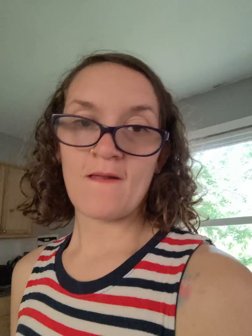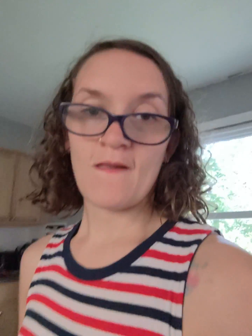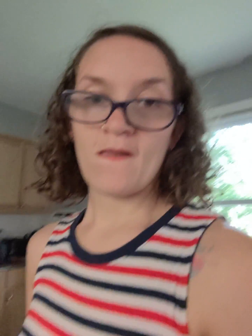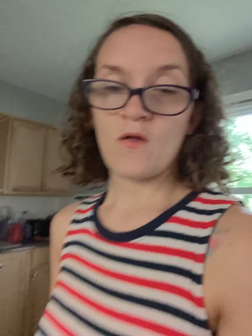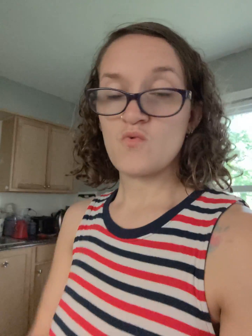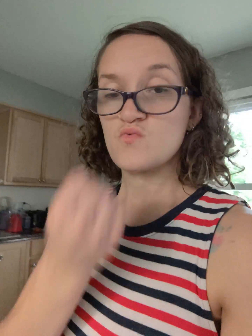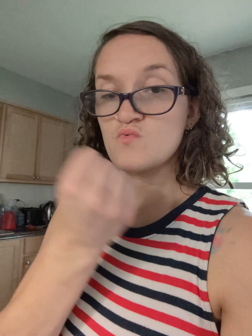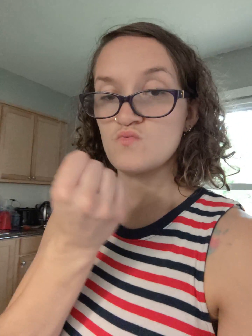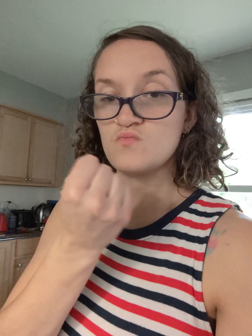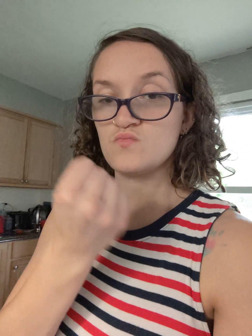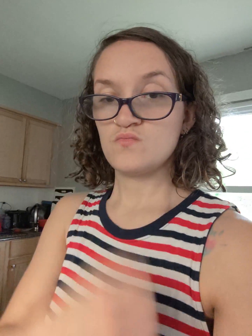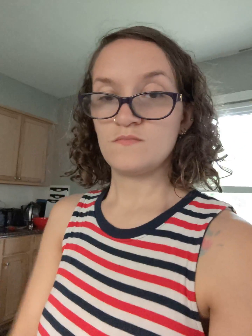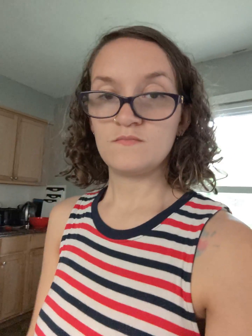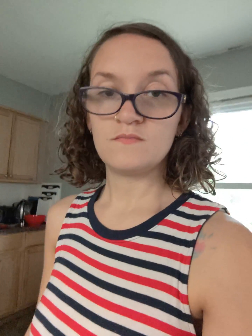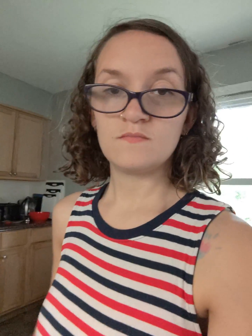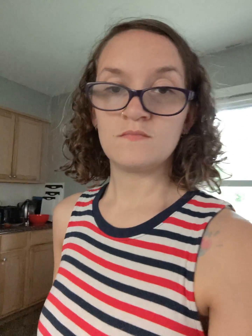hold